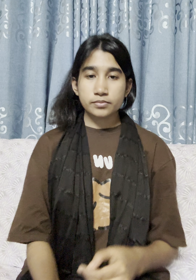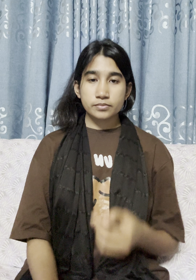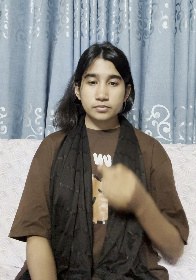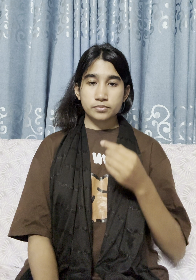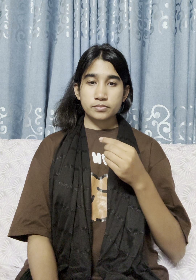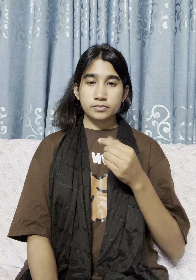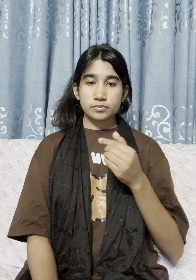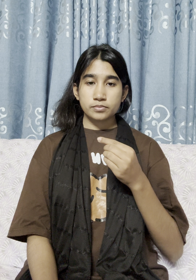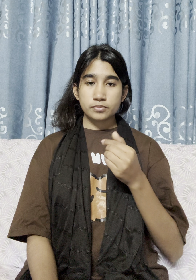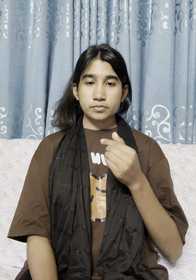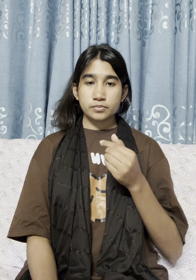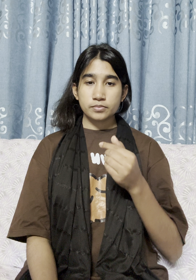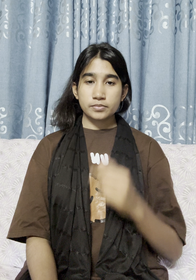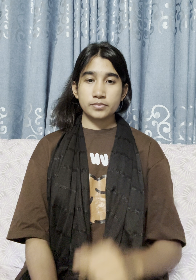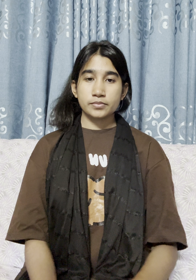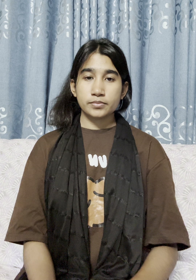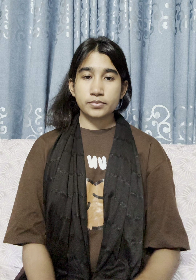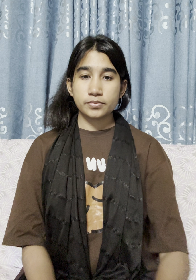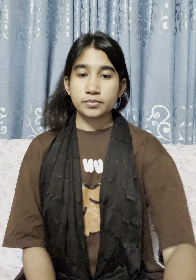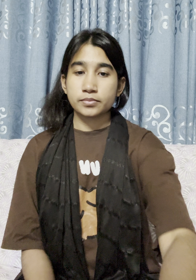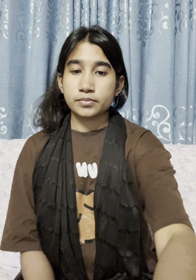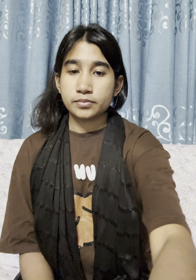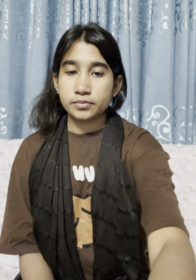টাকা